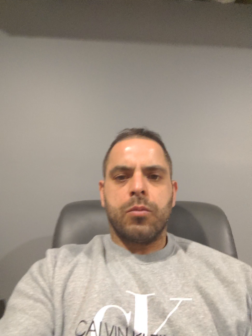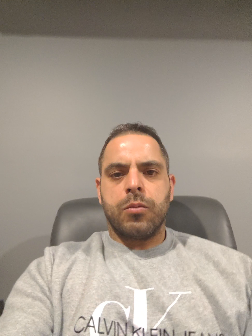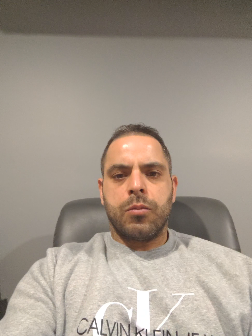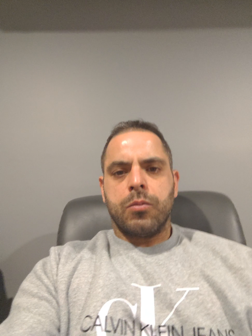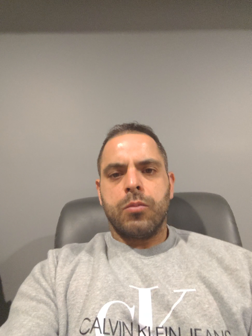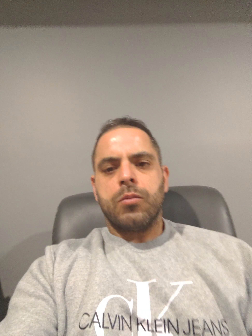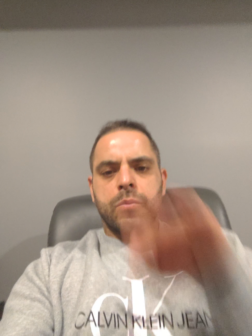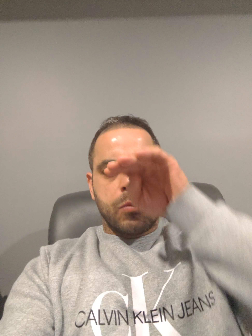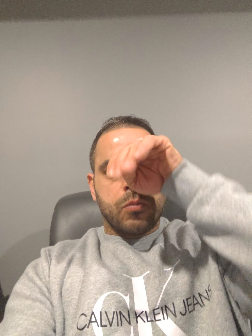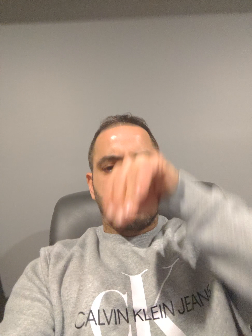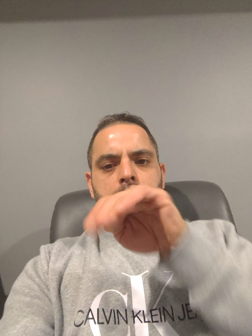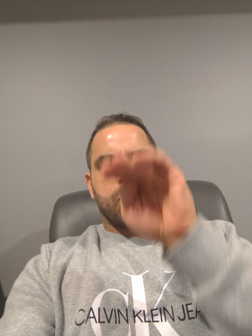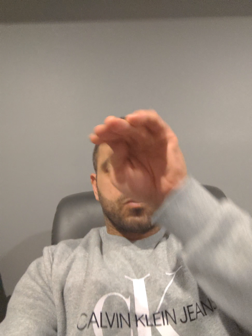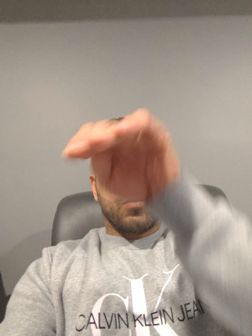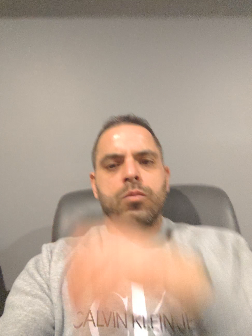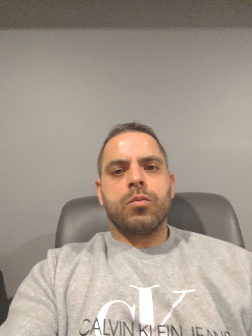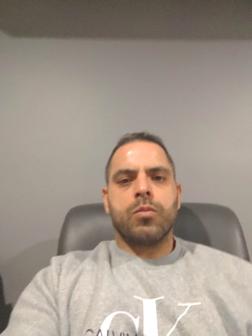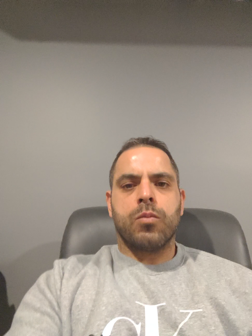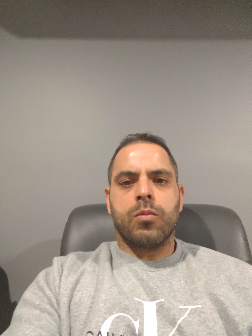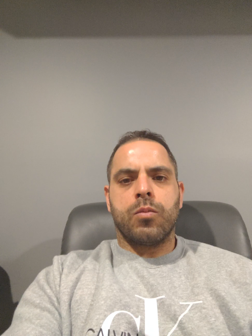elephant